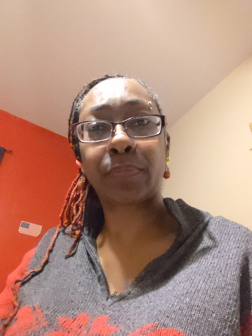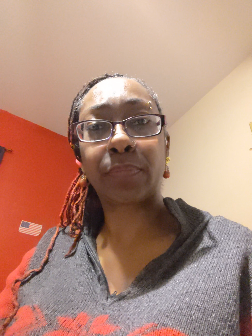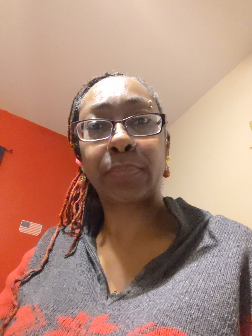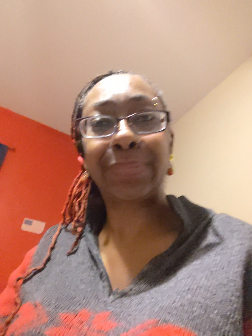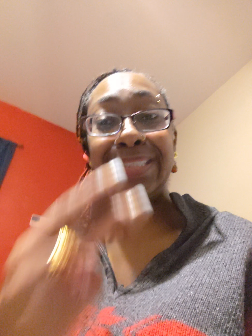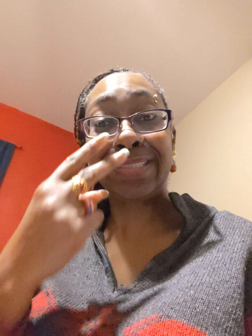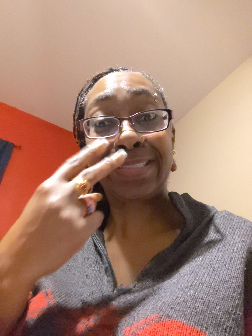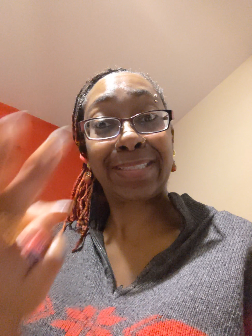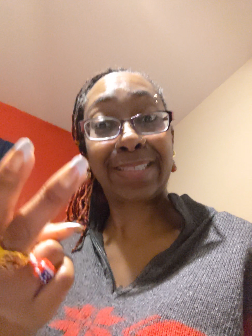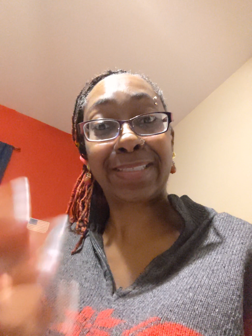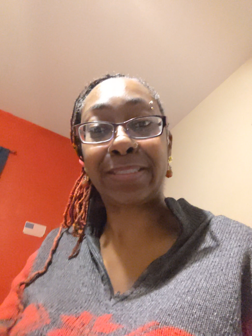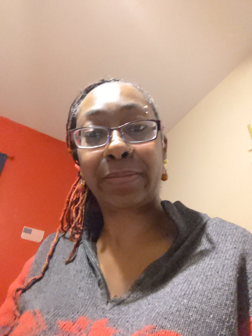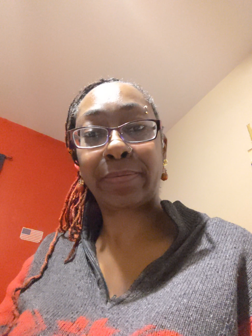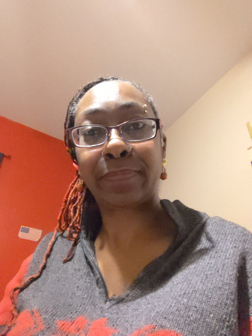see